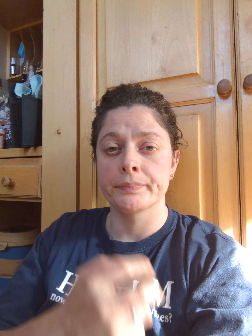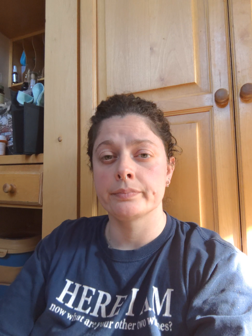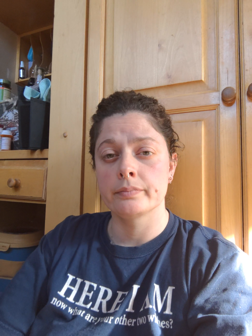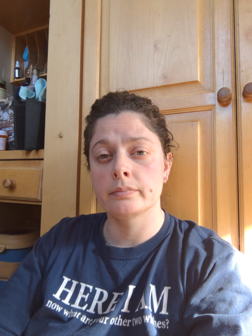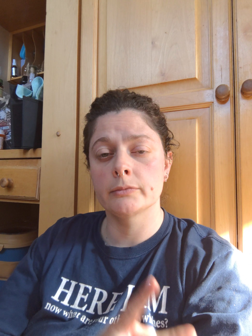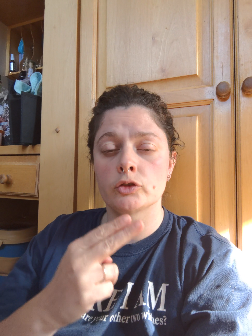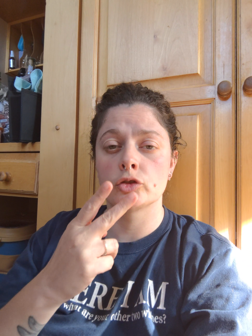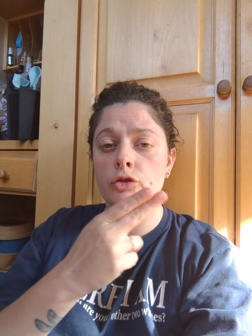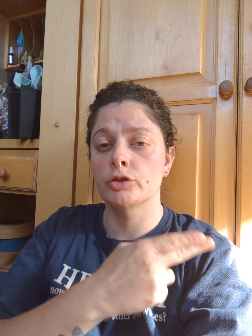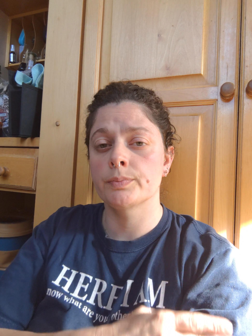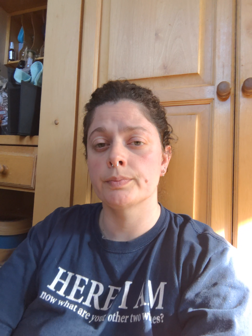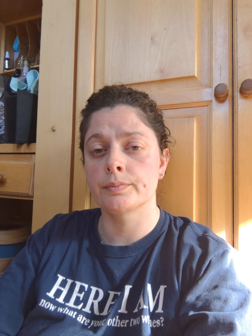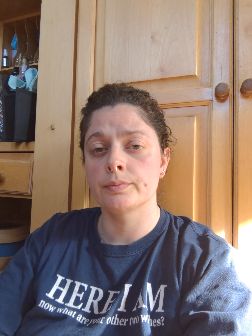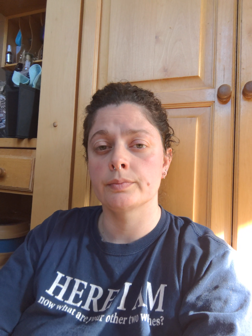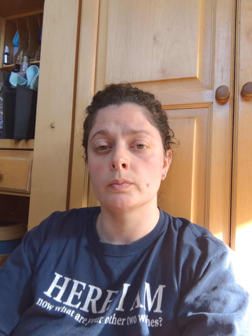scissors